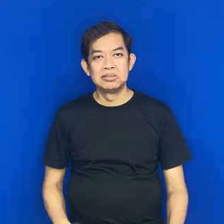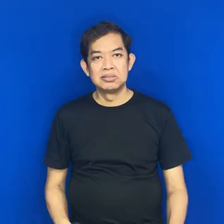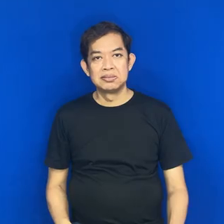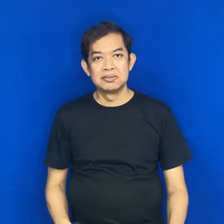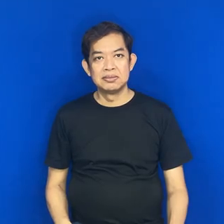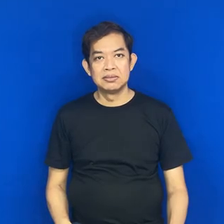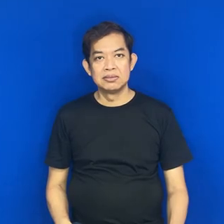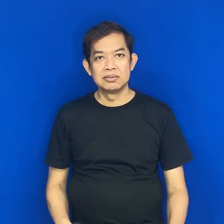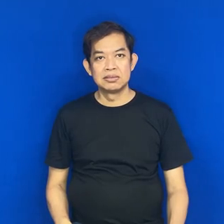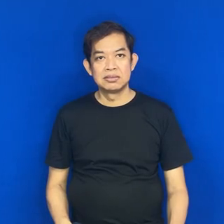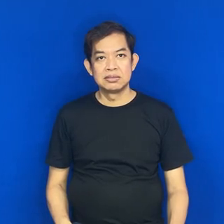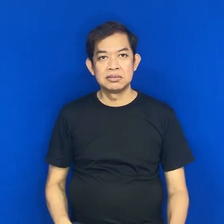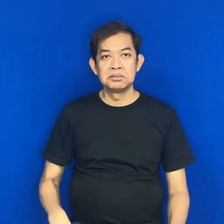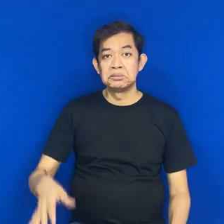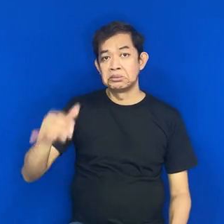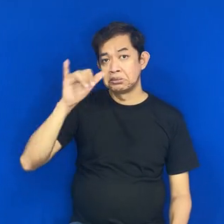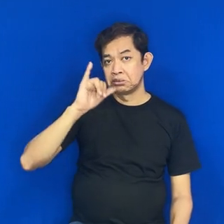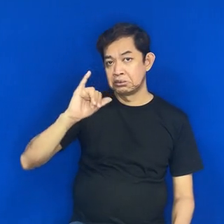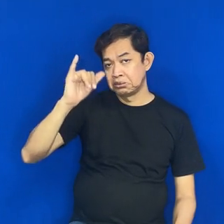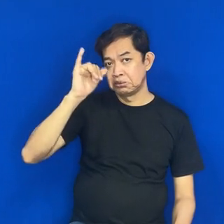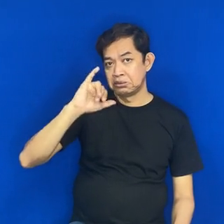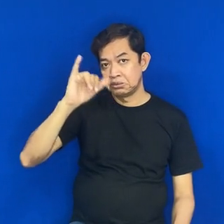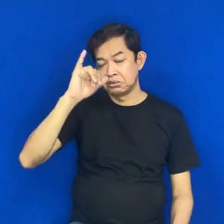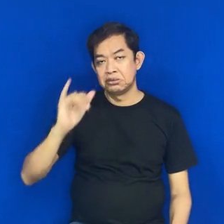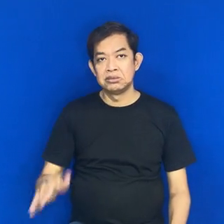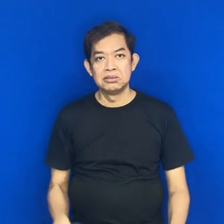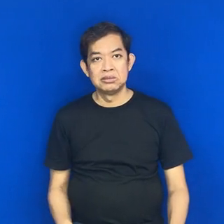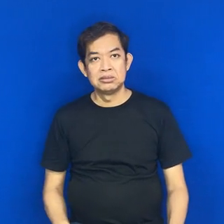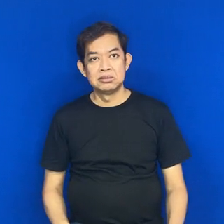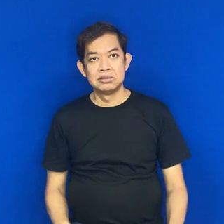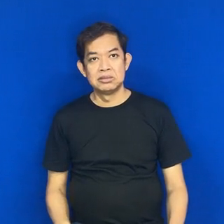beer